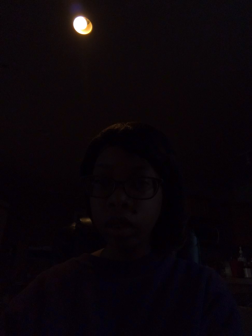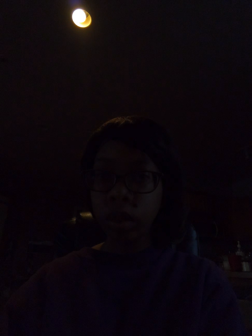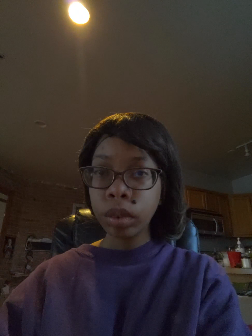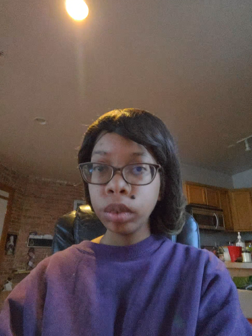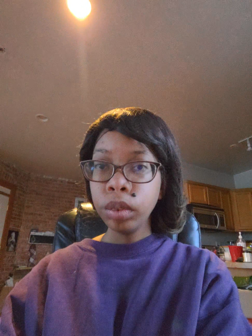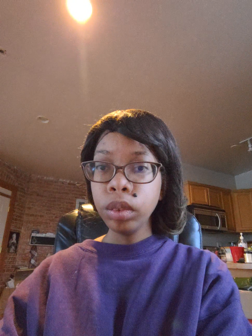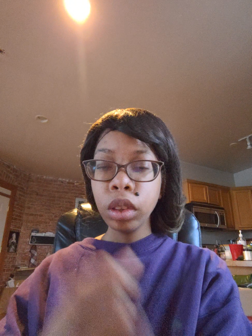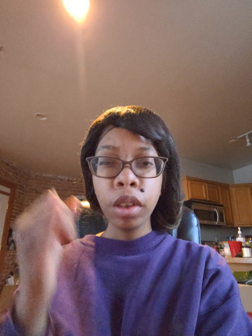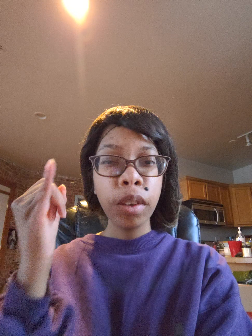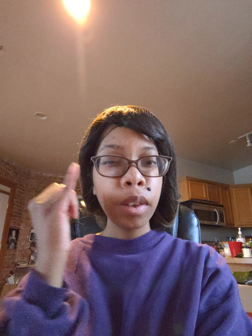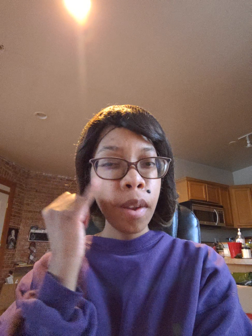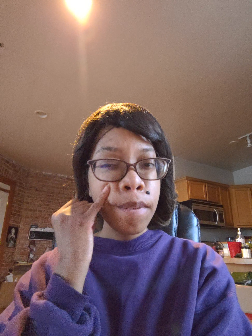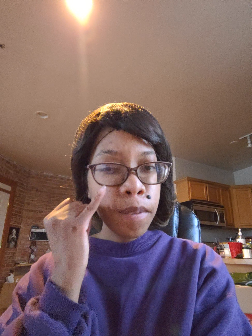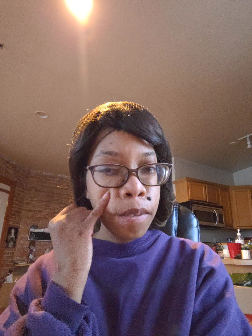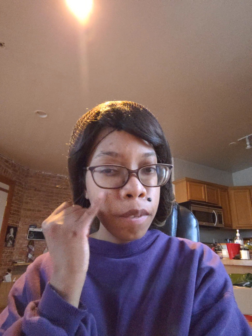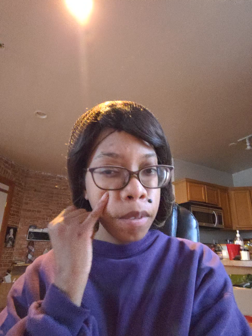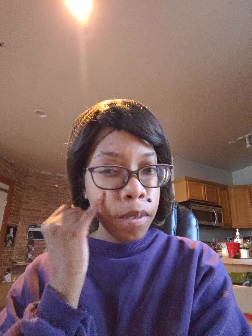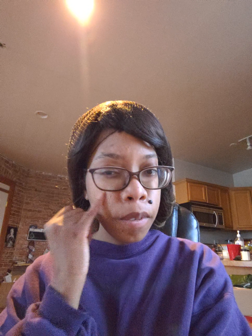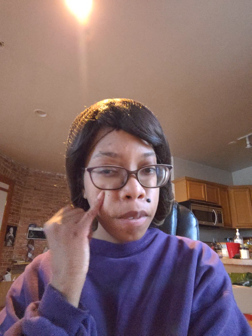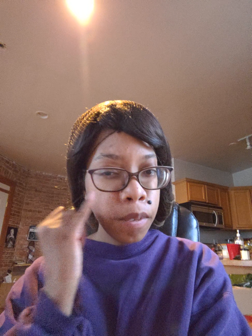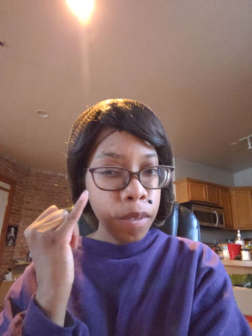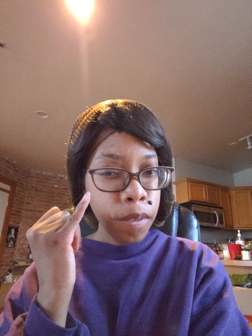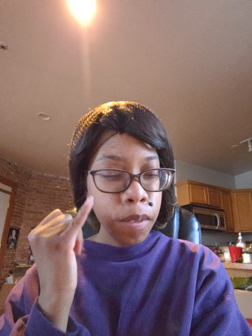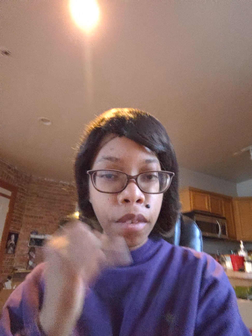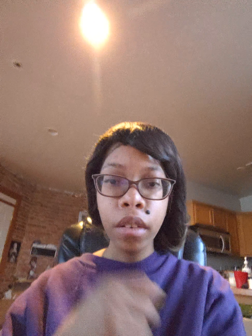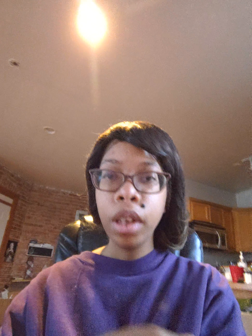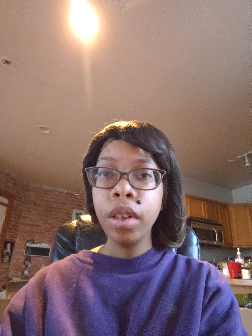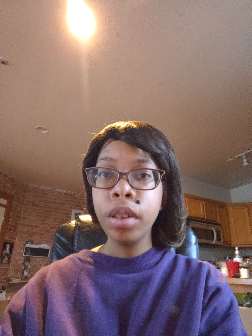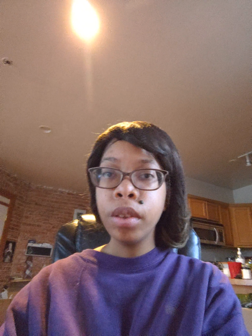if